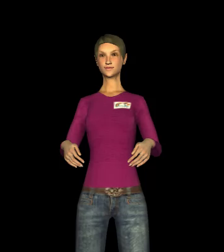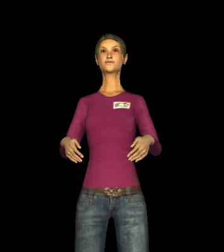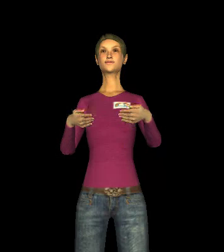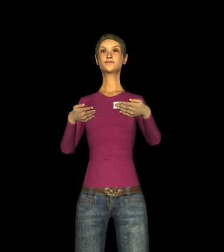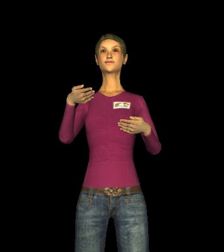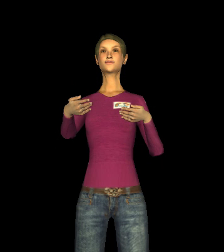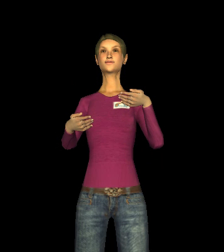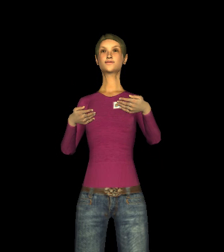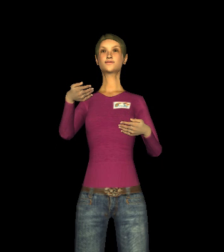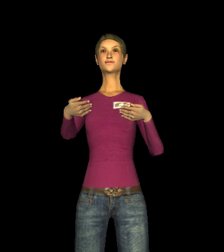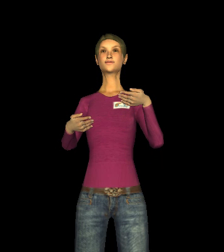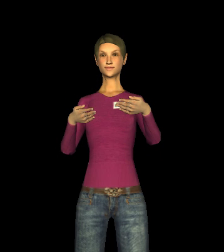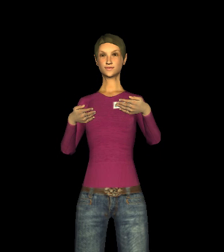يبادل